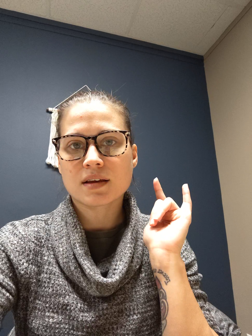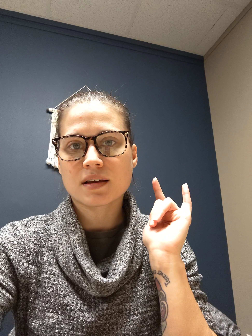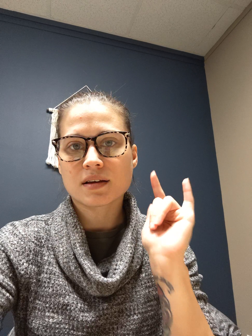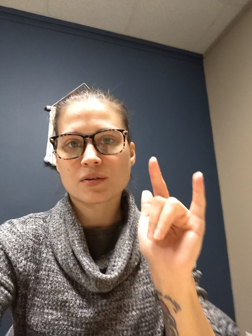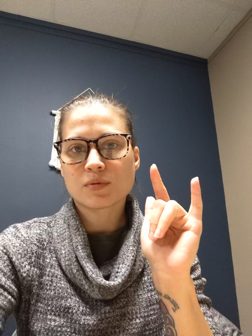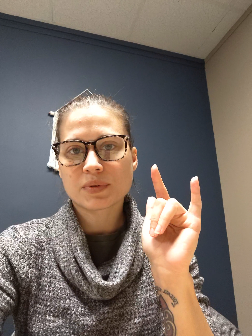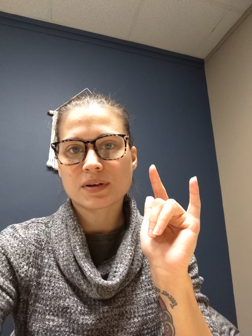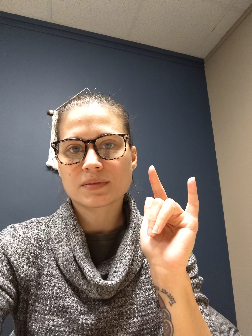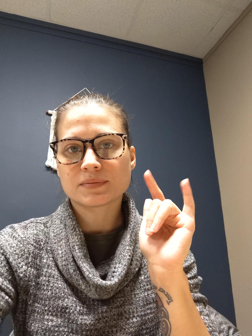airplane